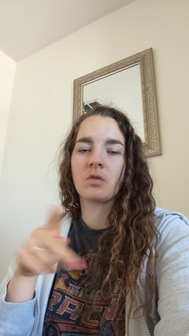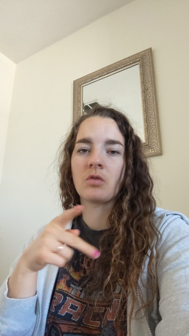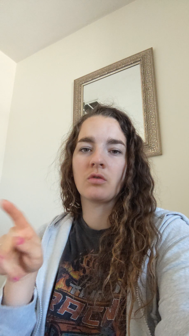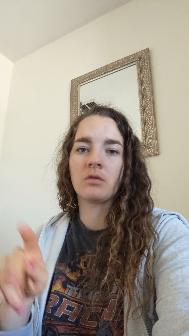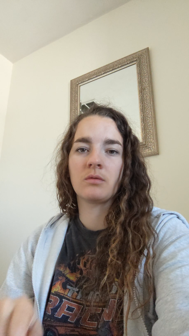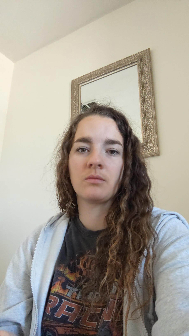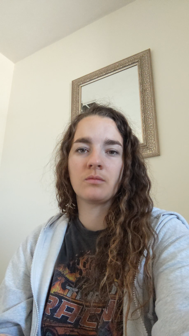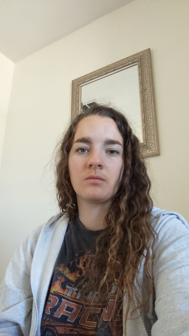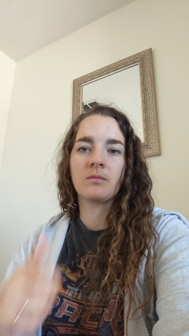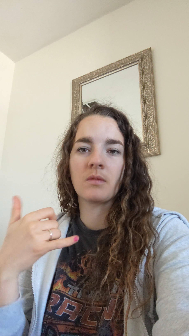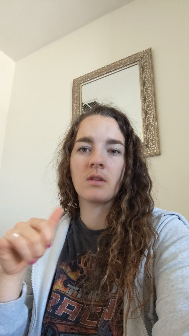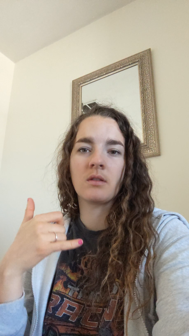play